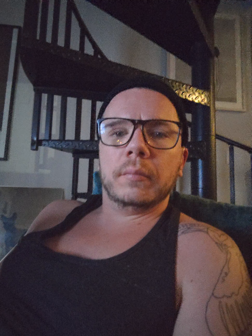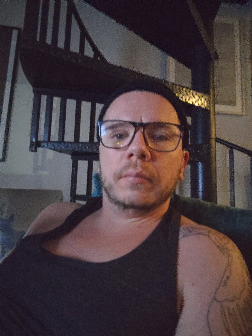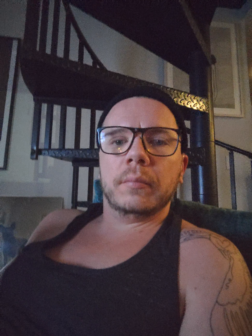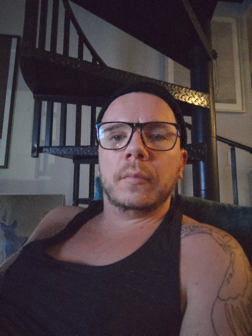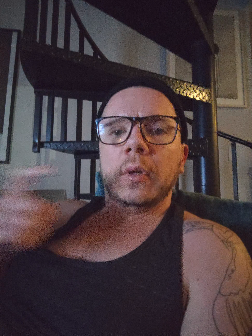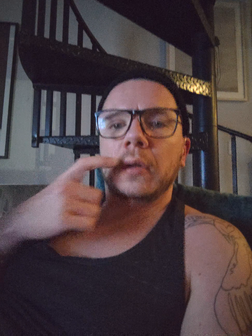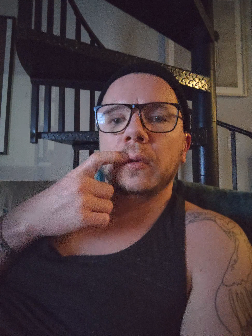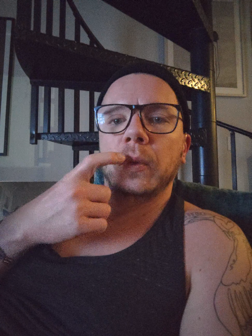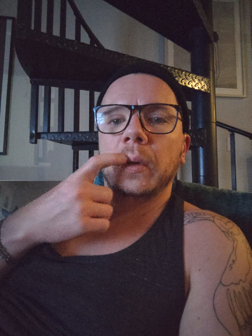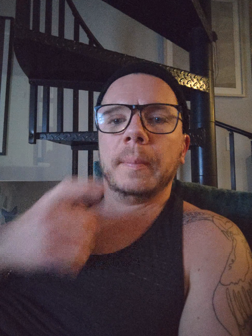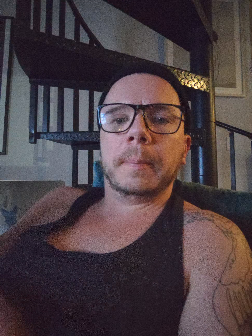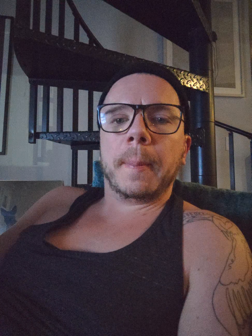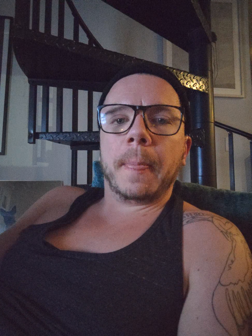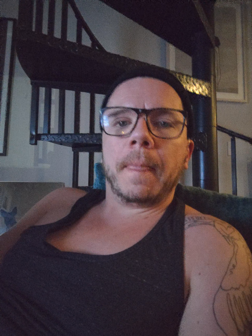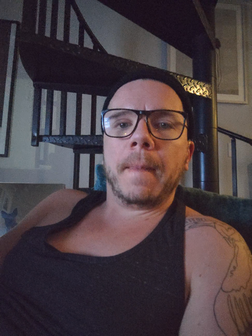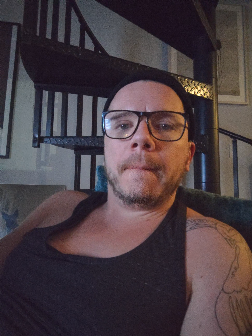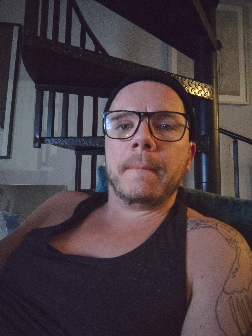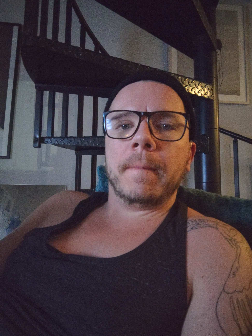tooth